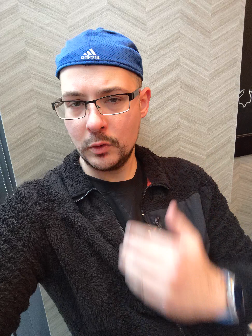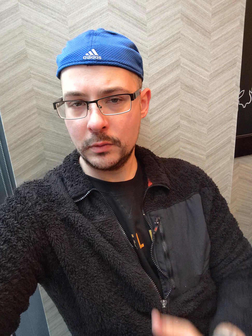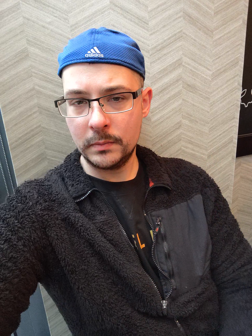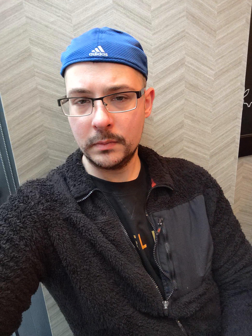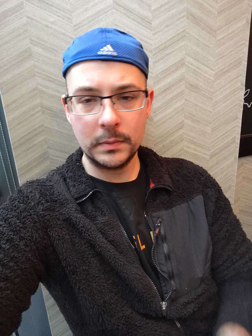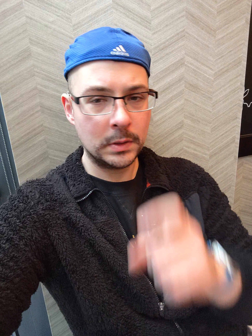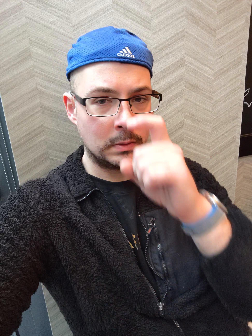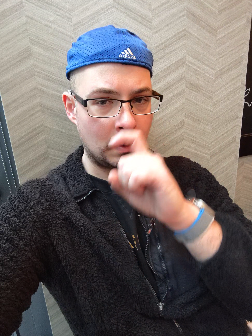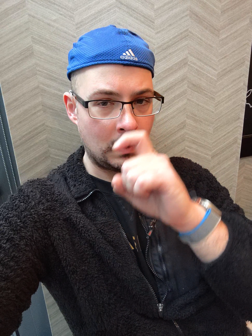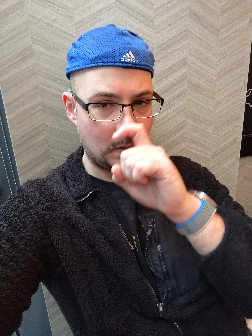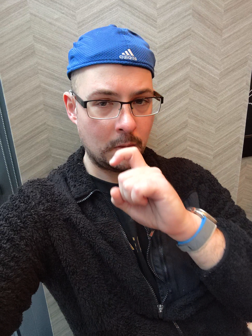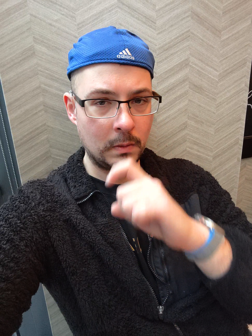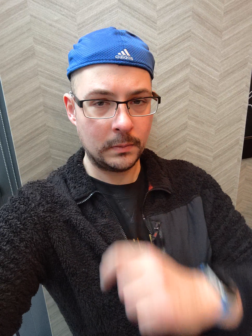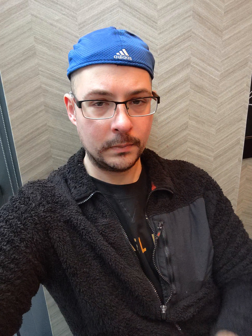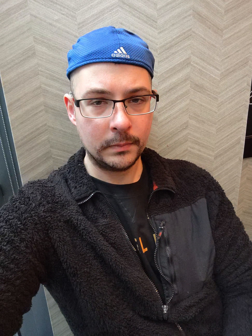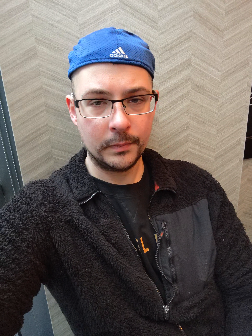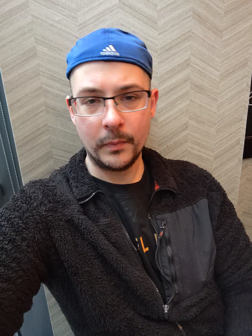doll